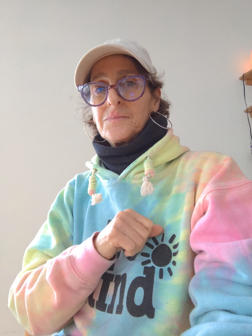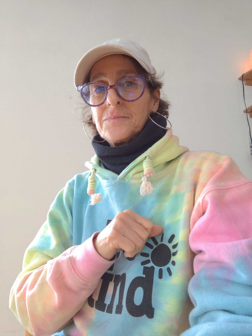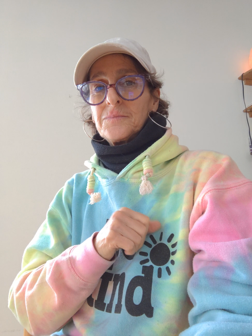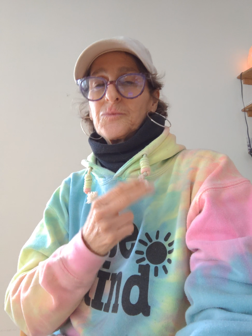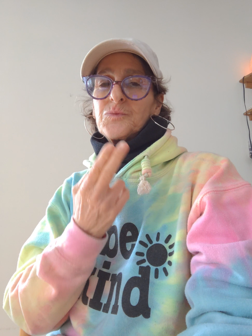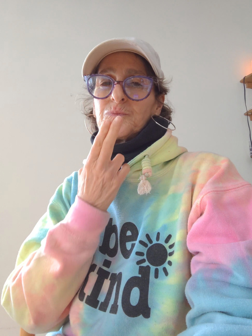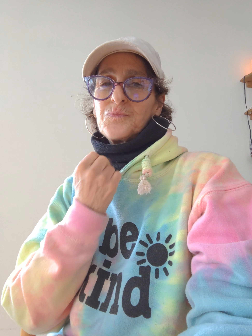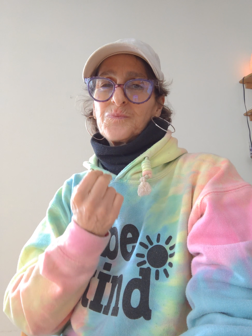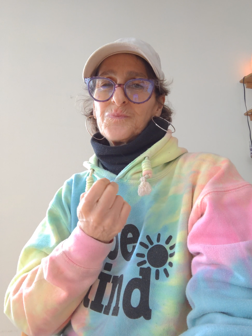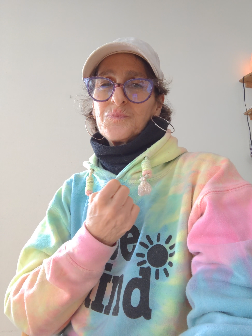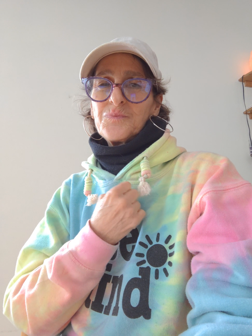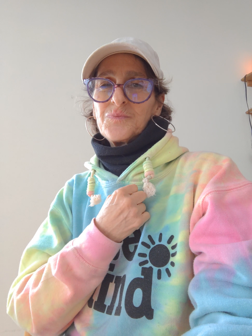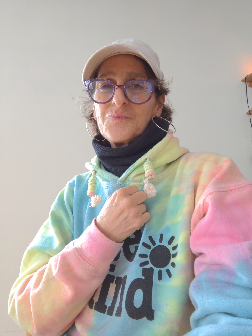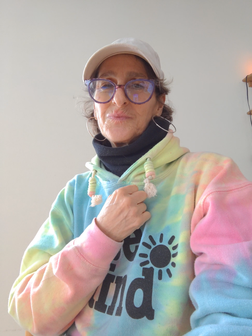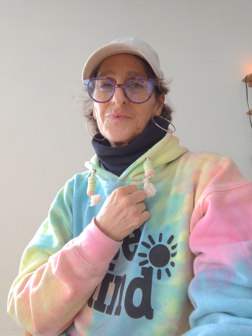cute